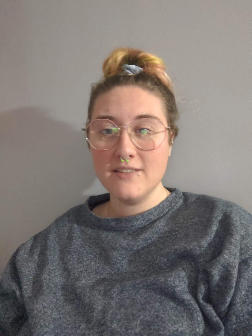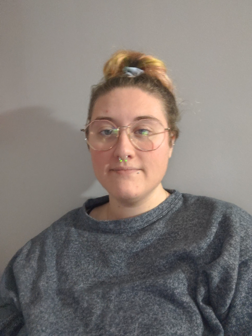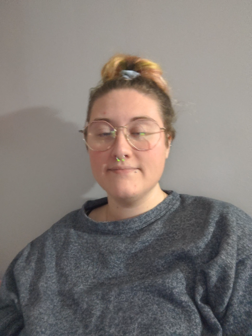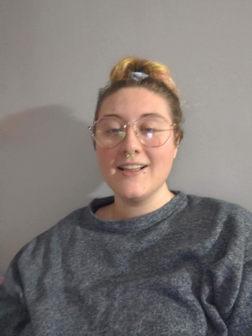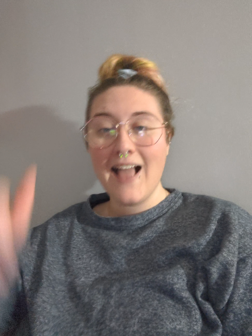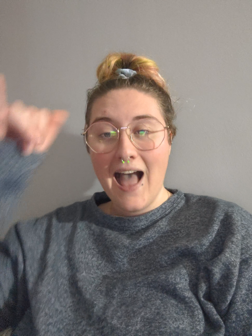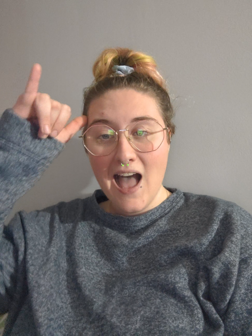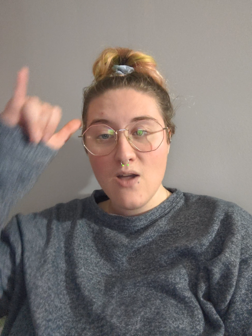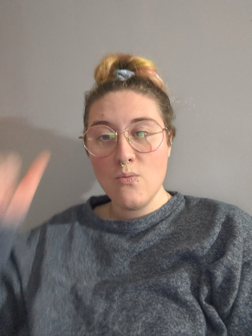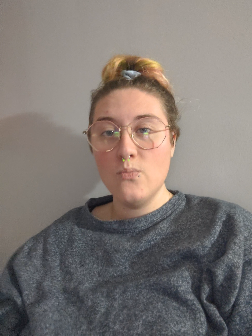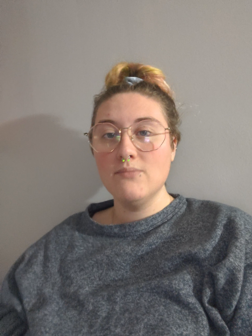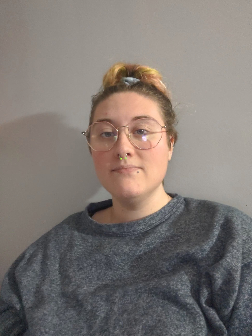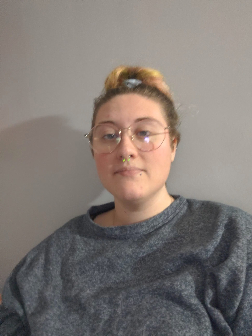cow